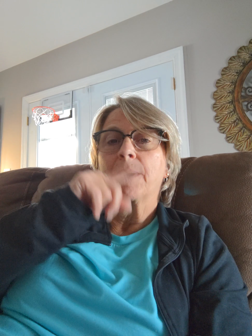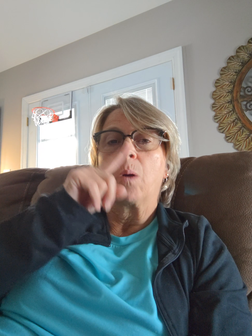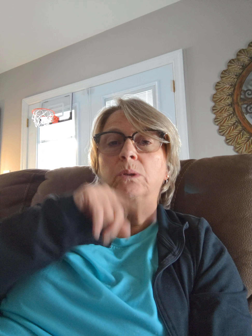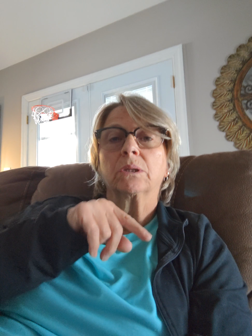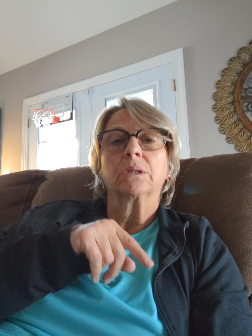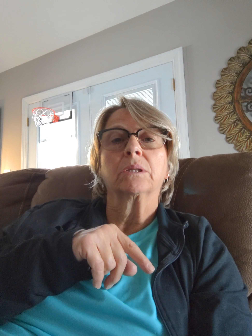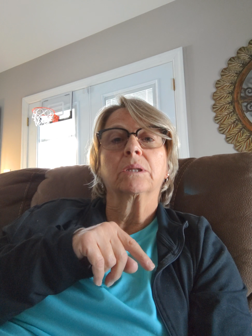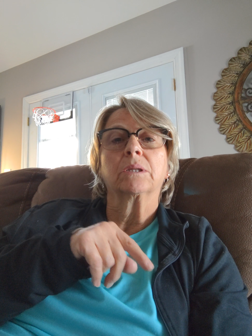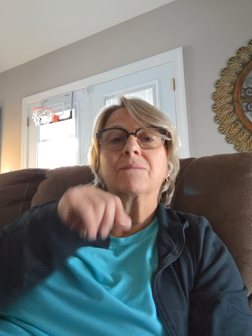mouse